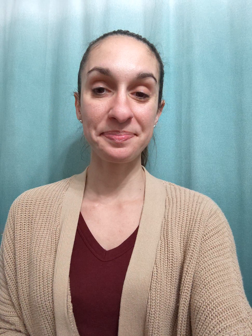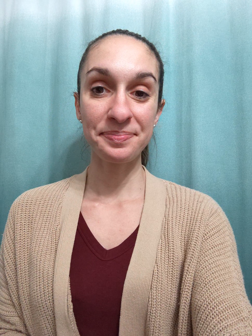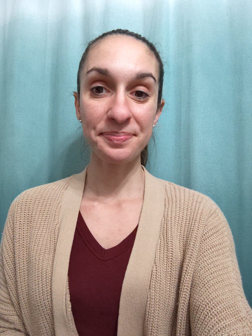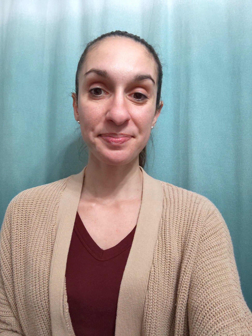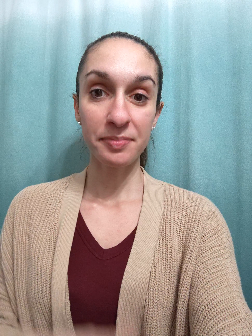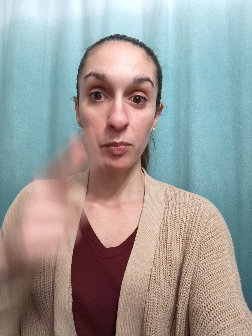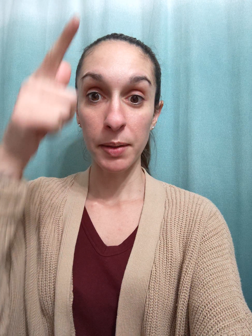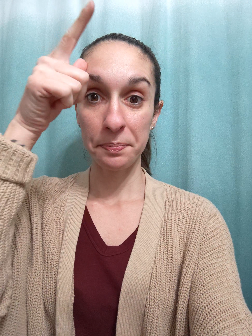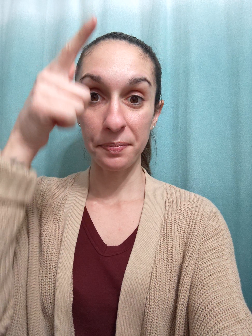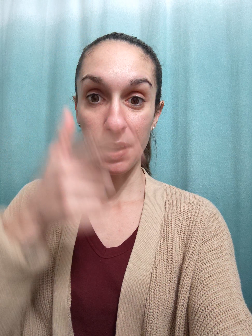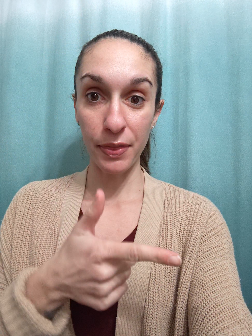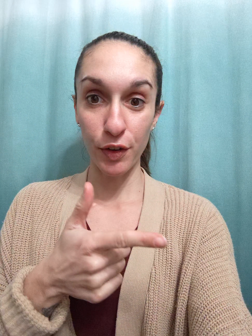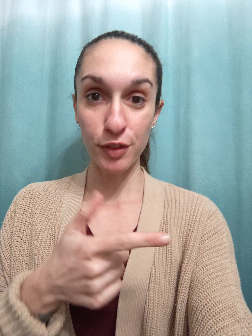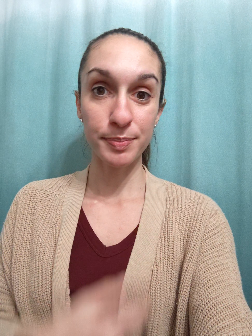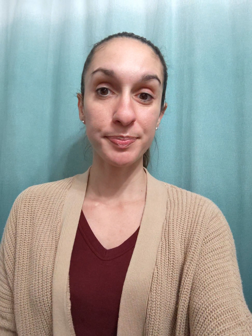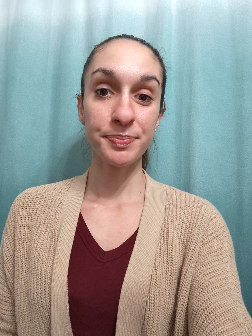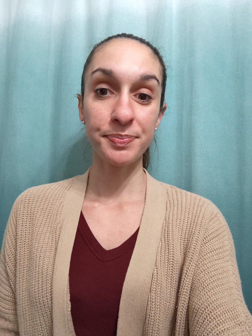brother